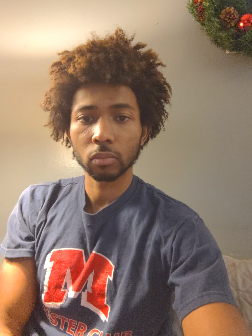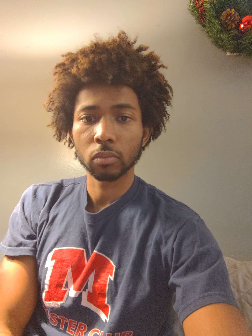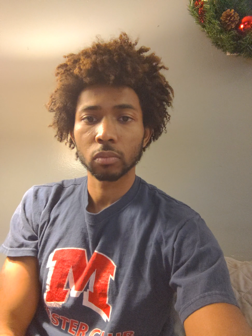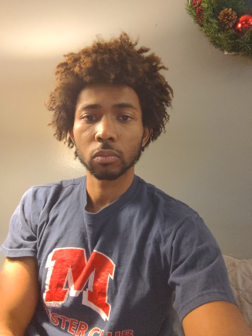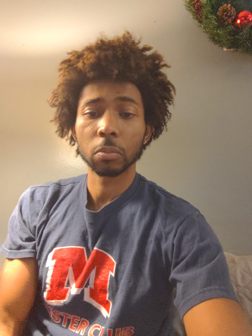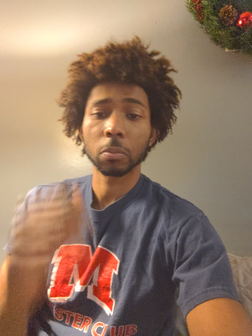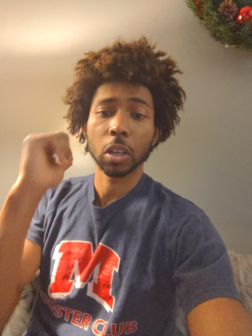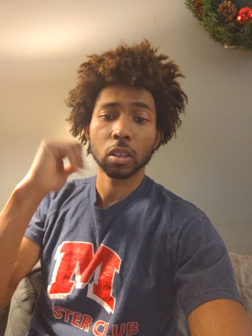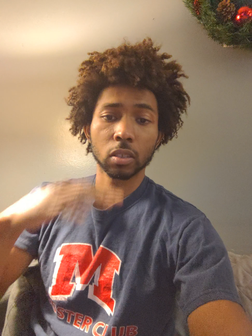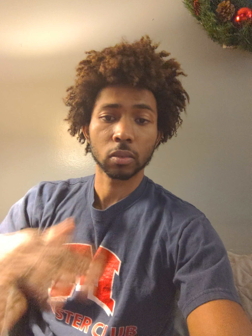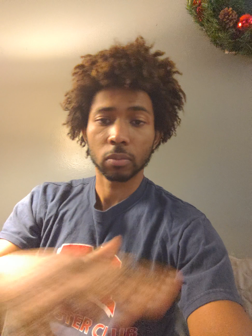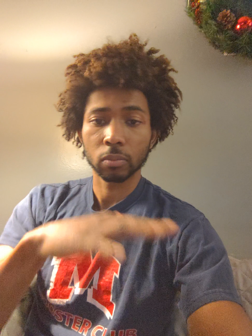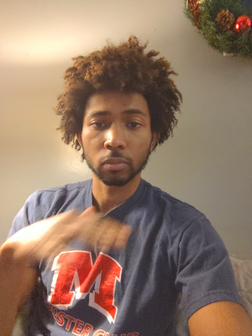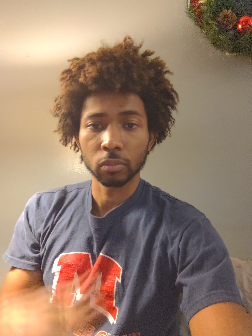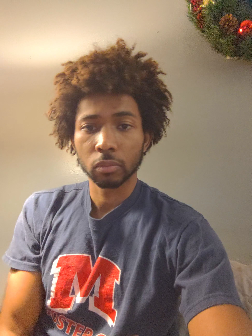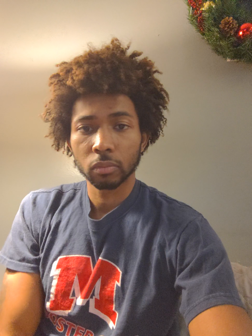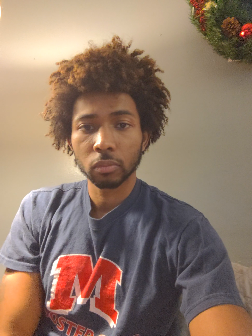backyard